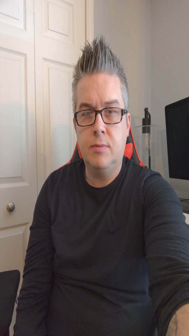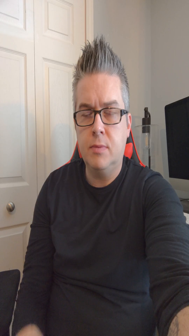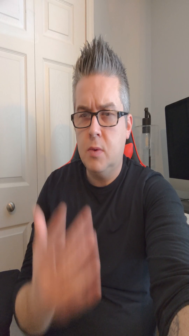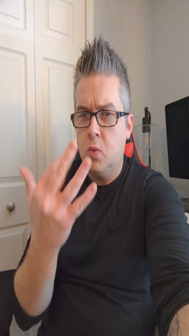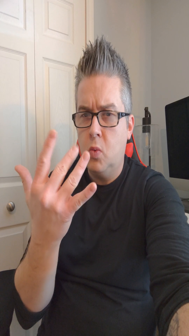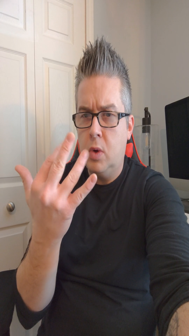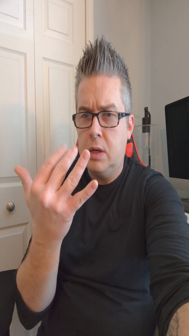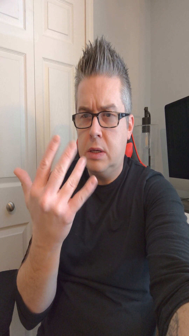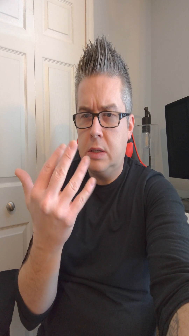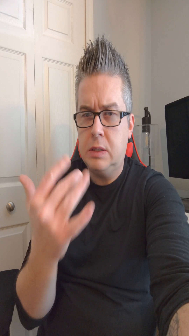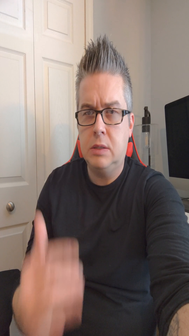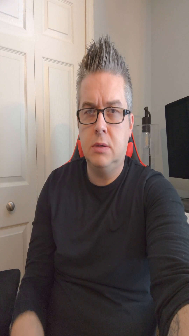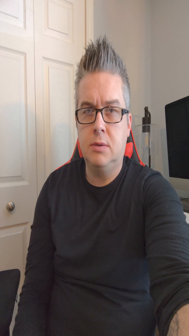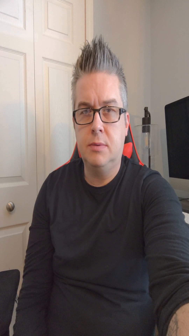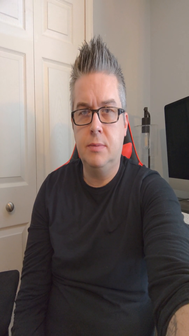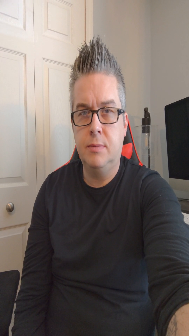wait